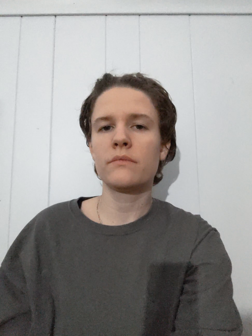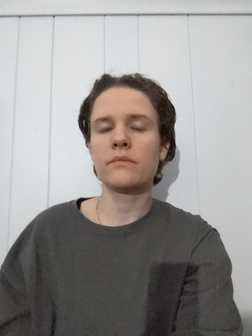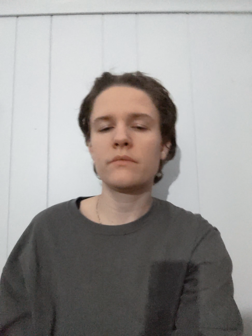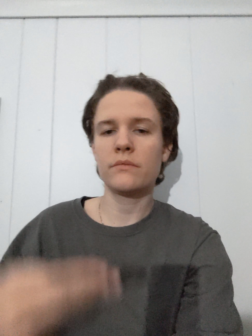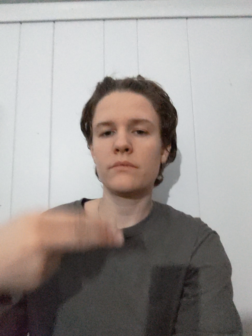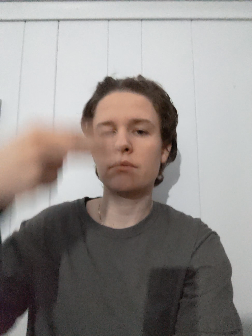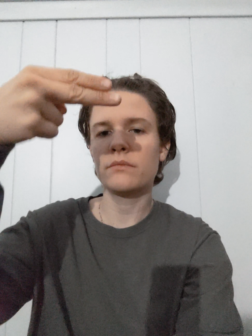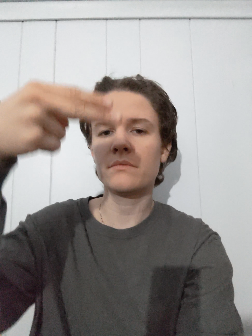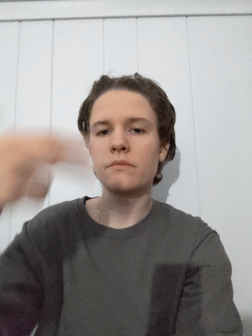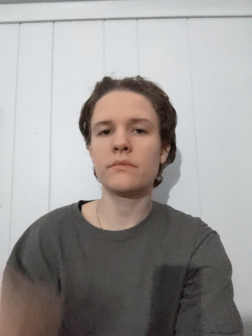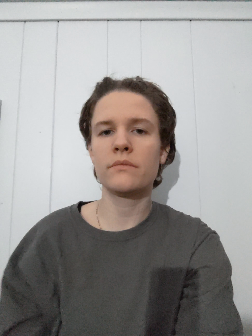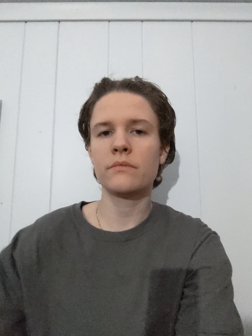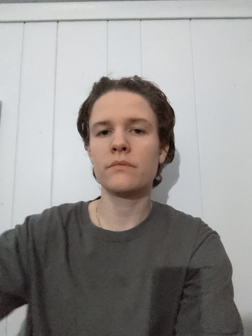high